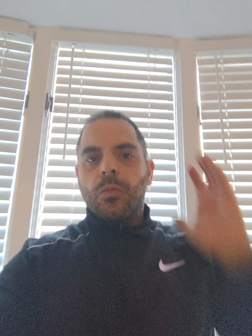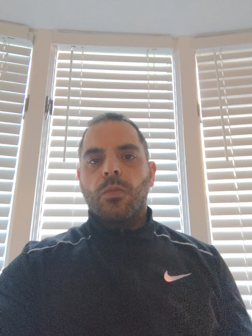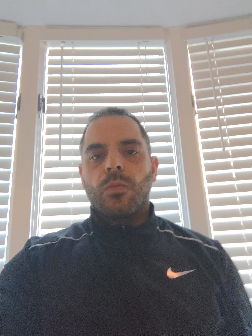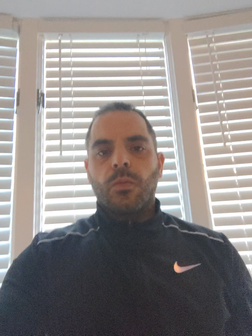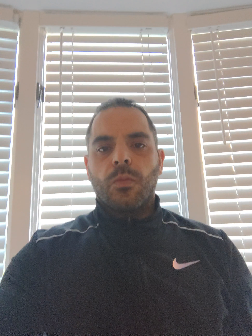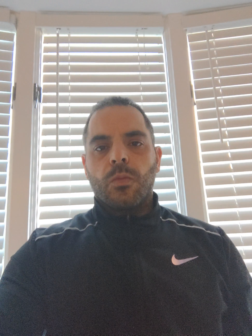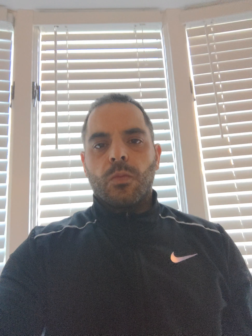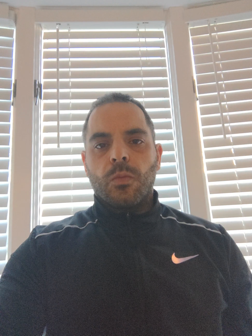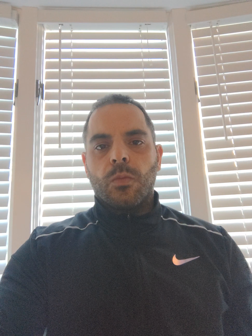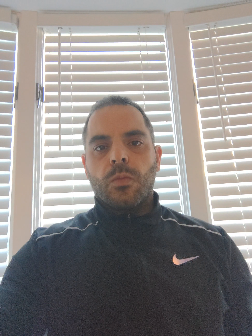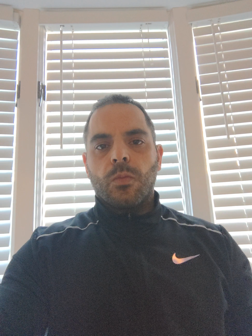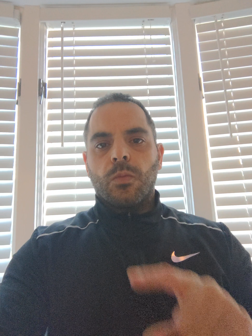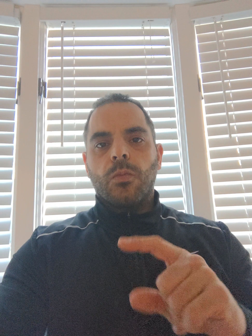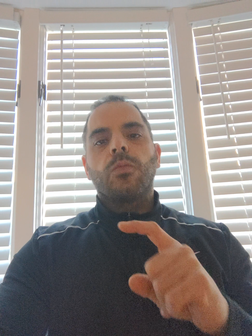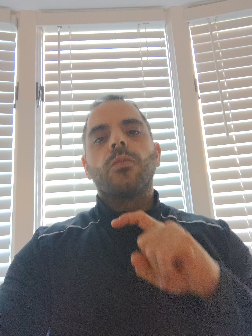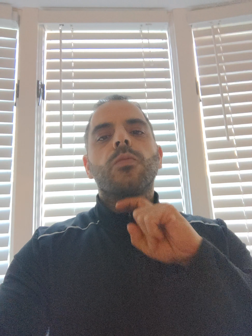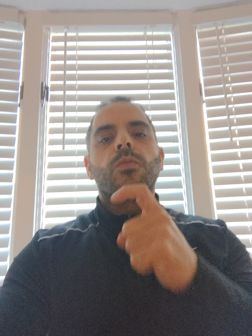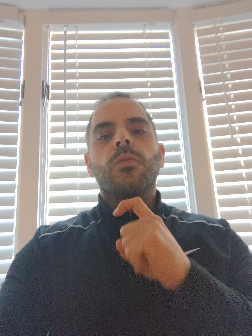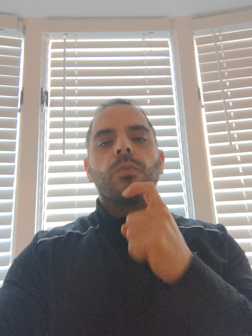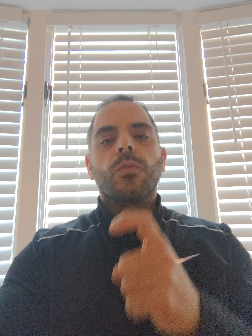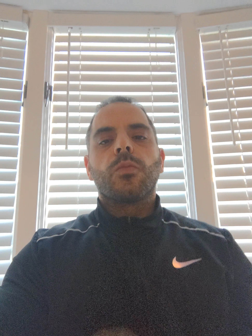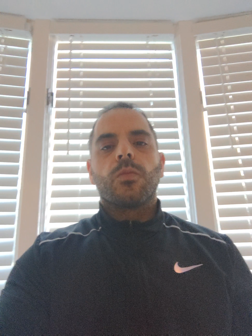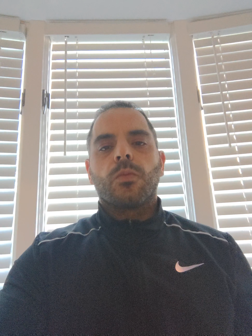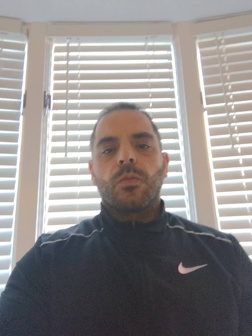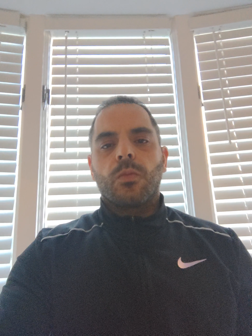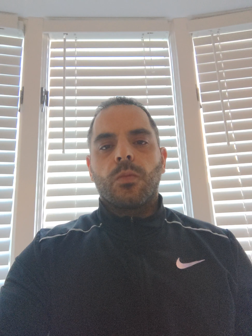garbage